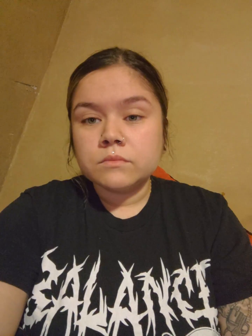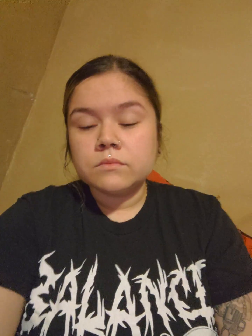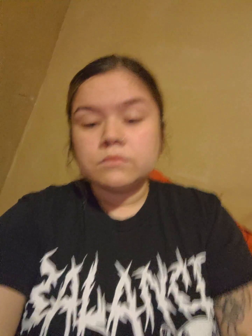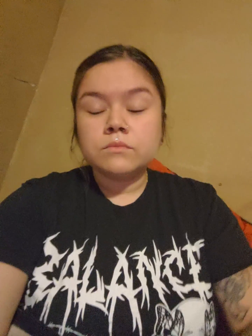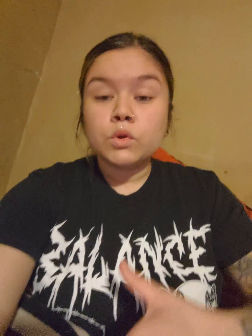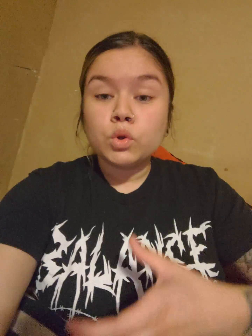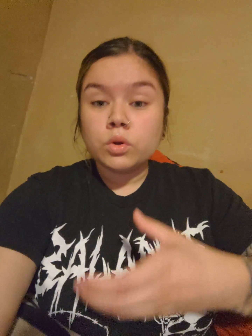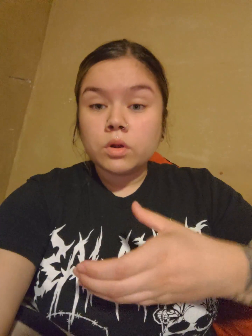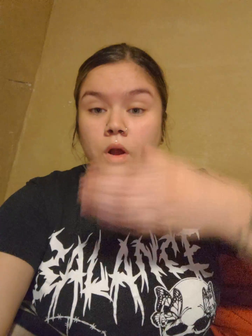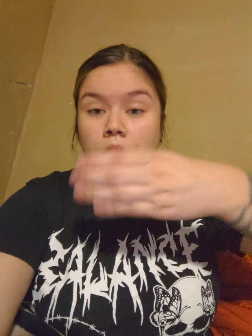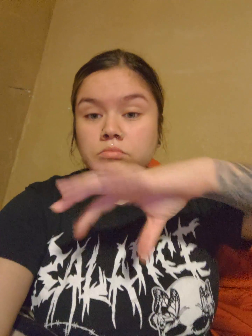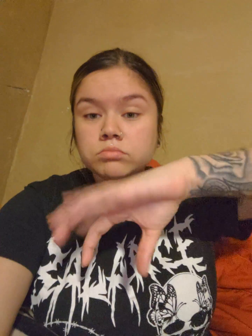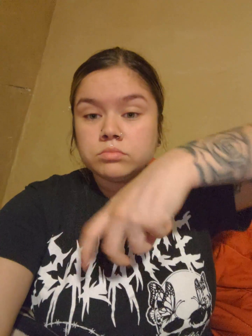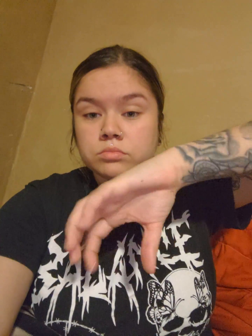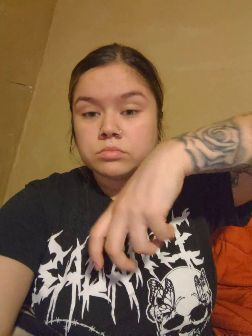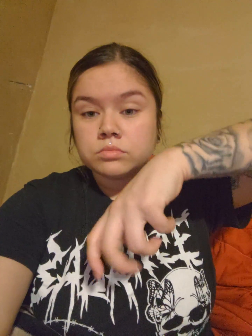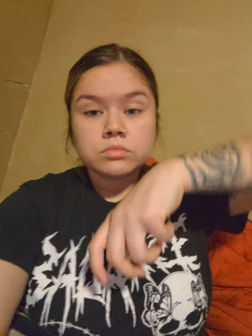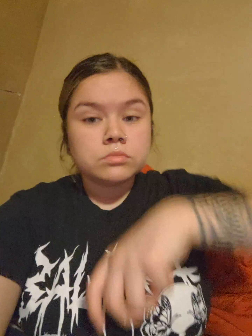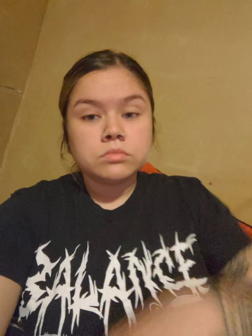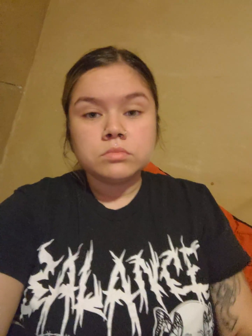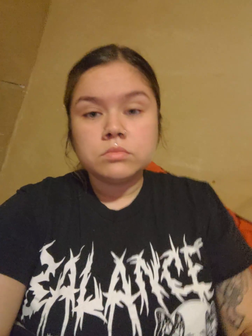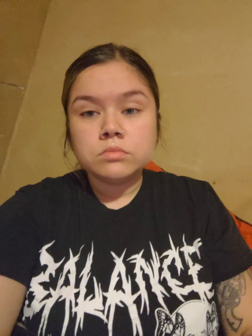jar